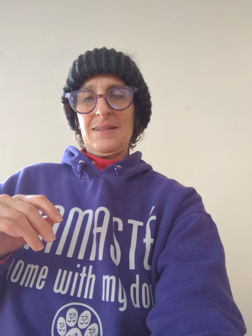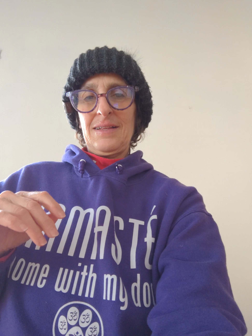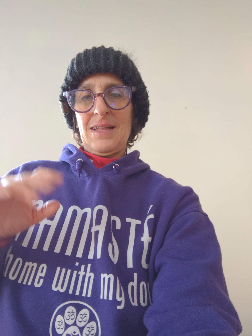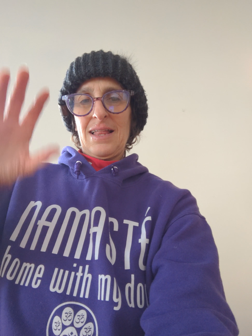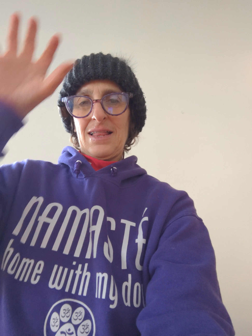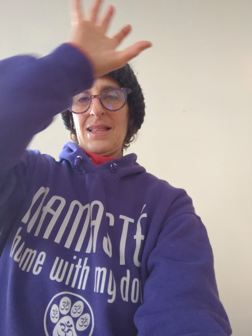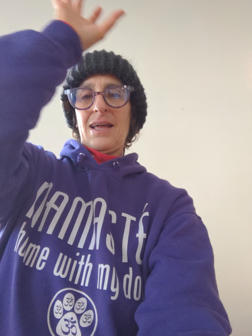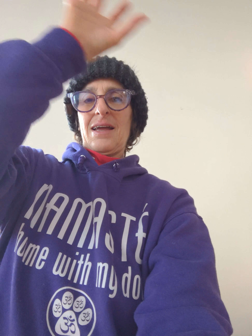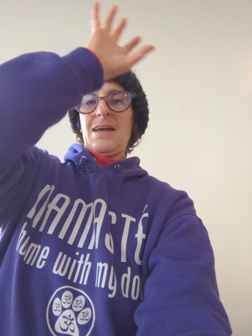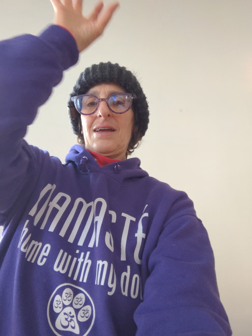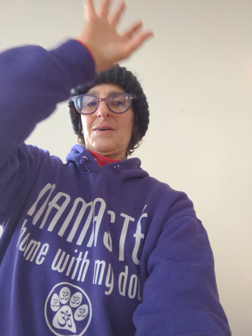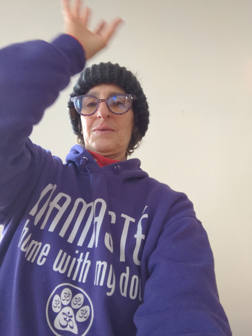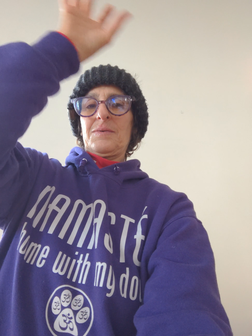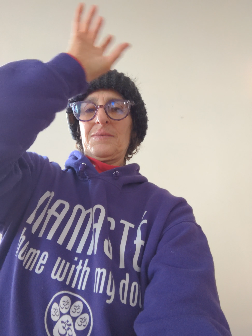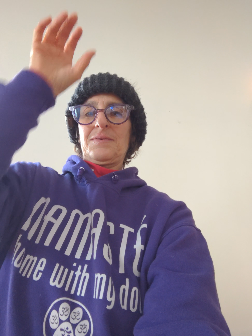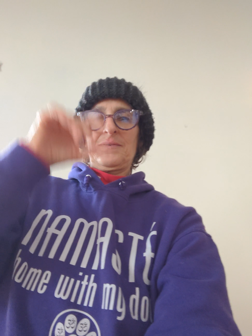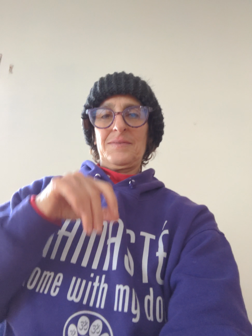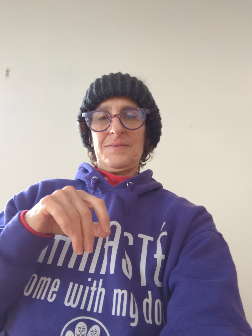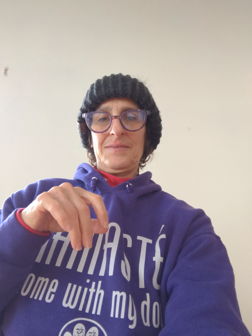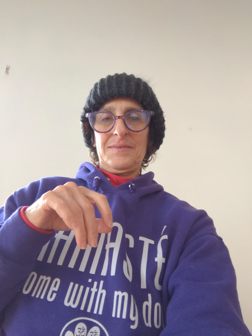cloud